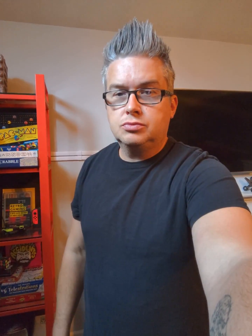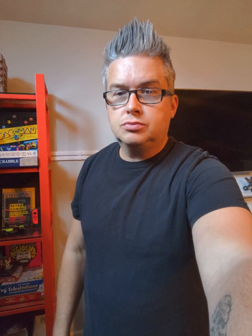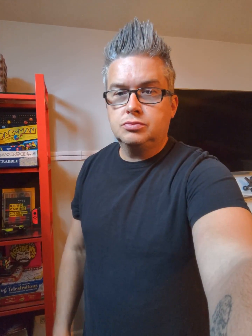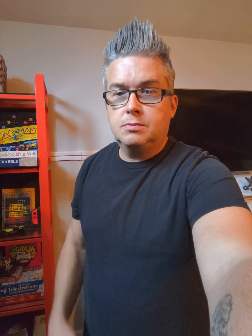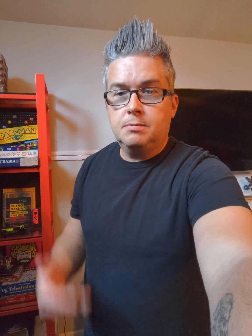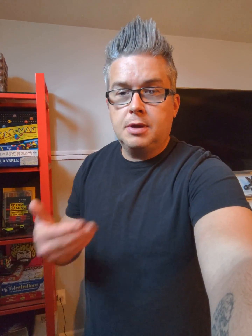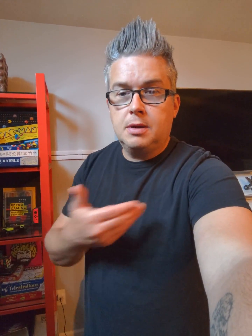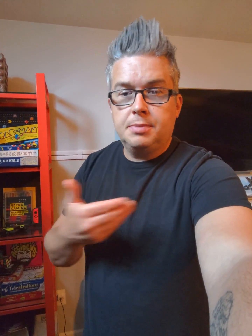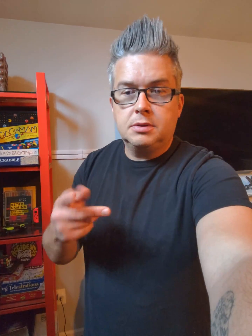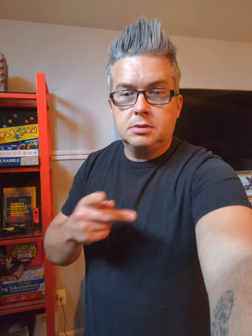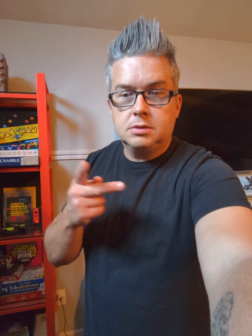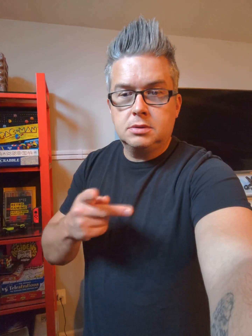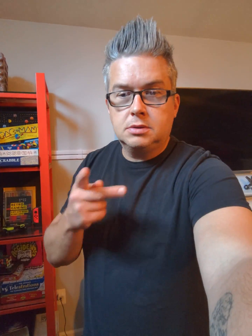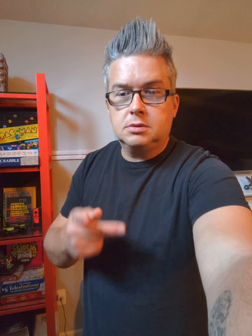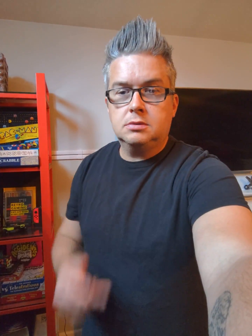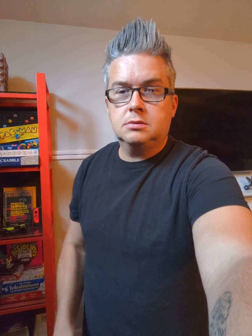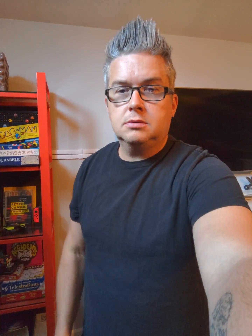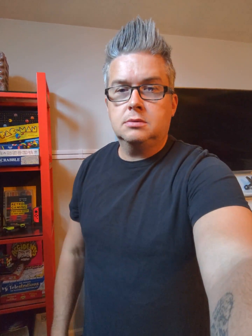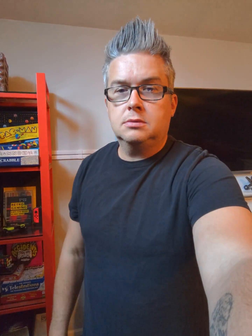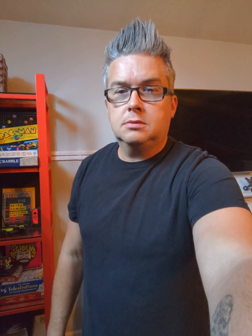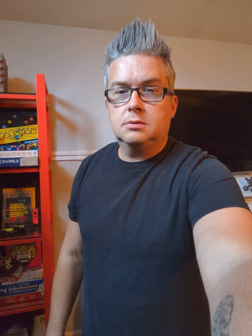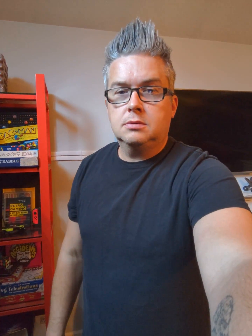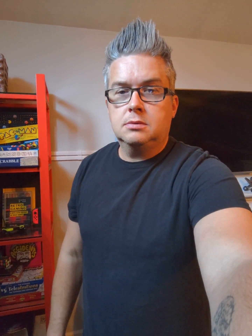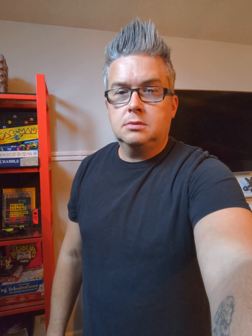babysitter